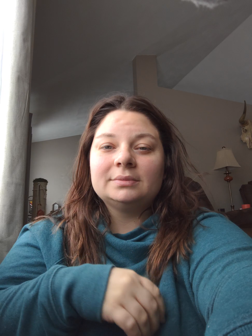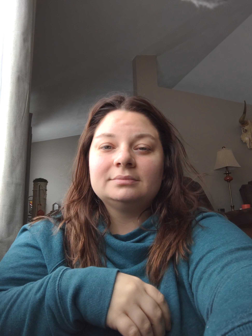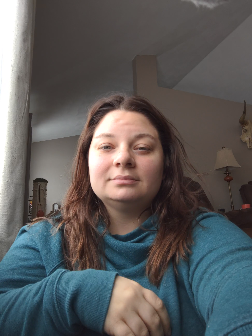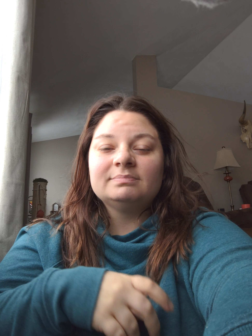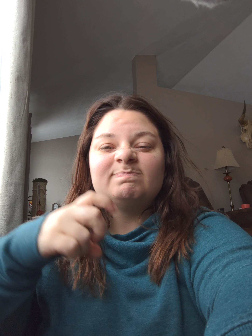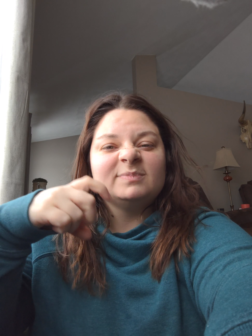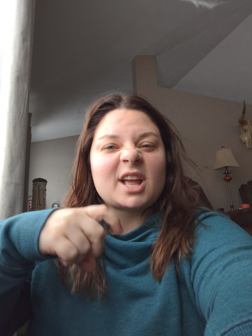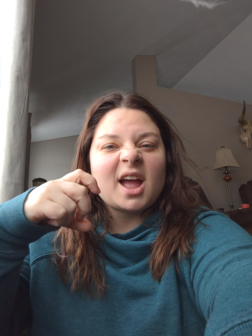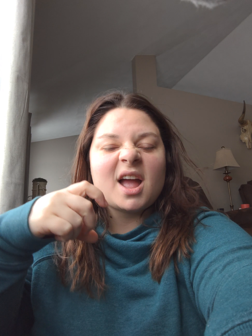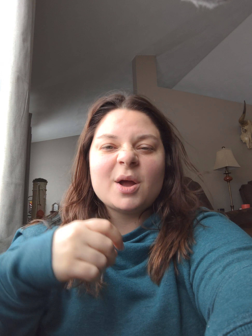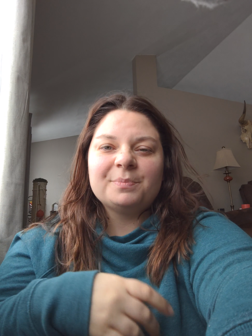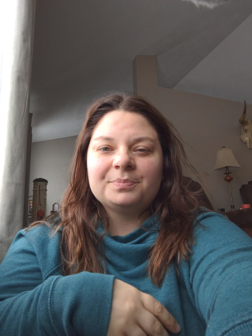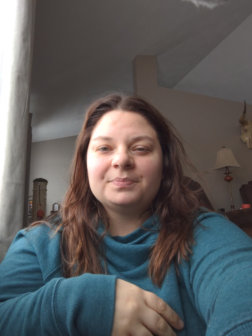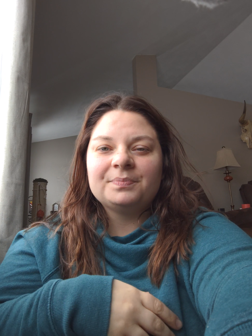time